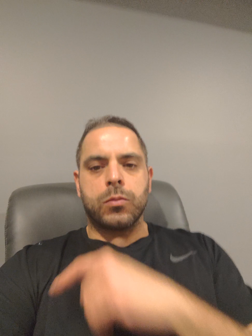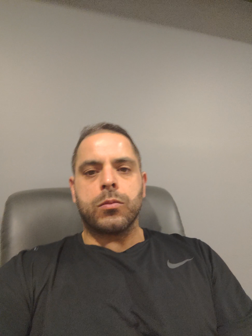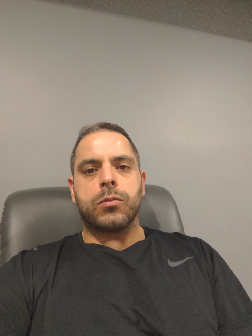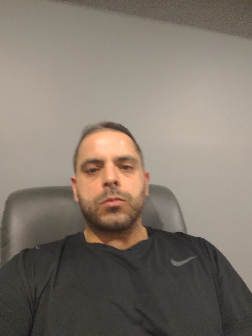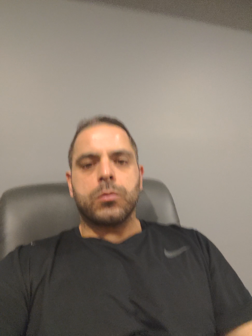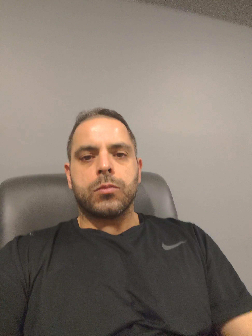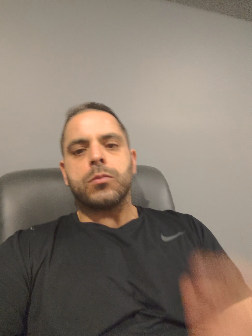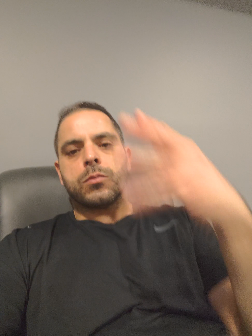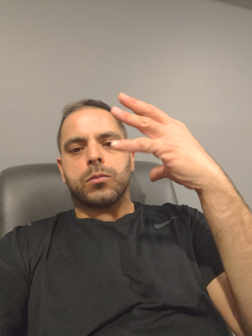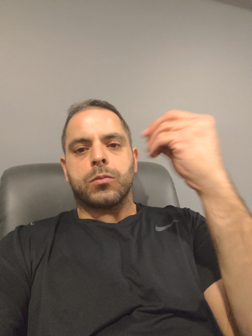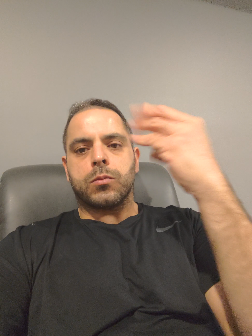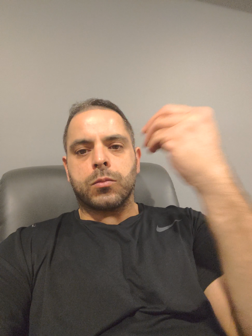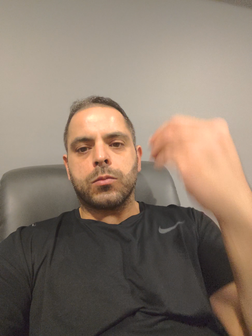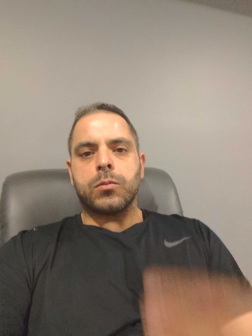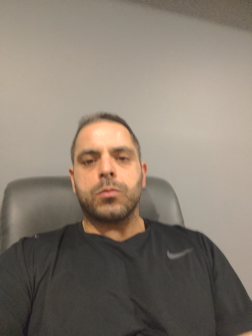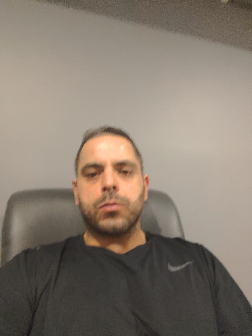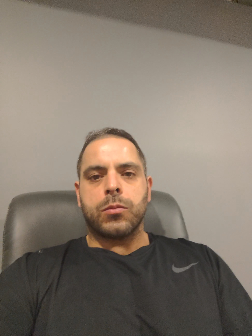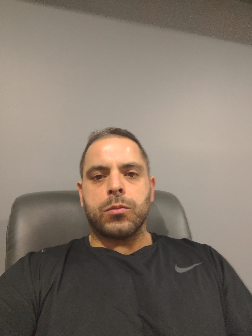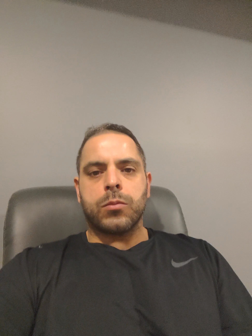outside